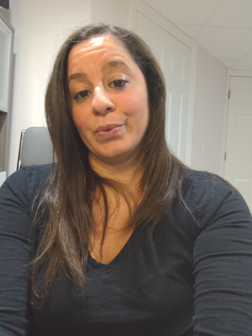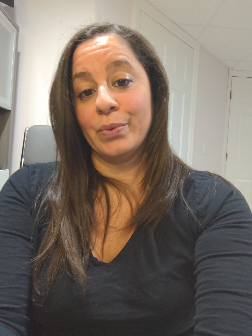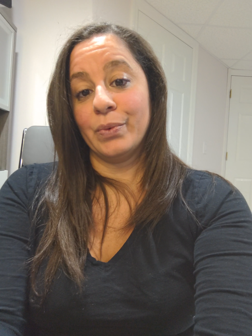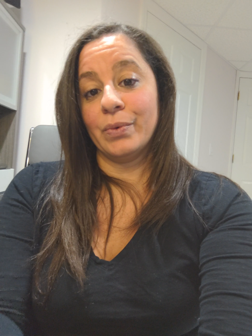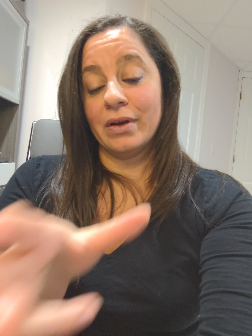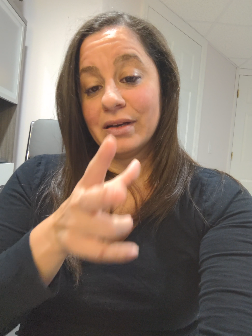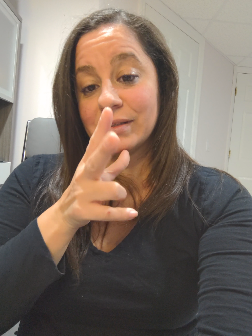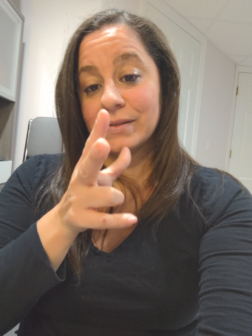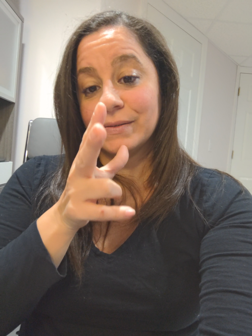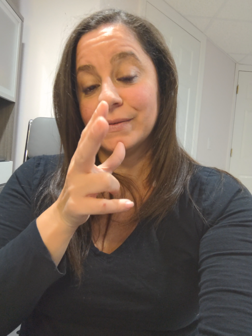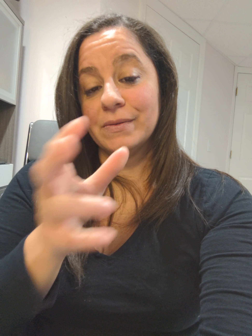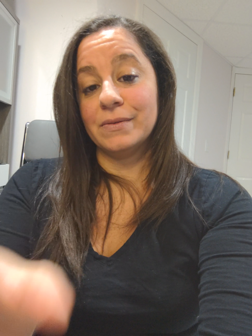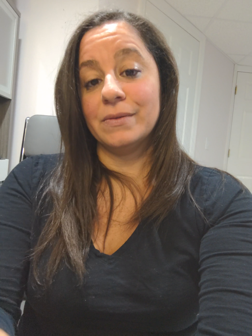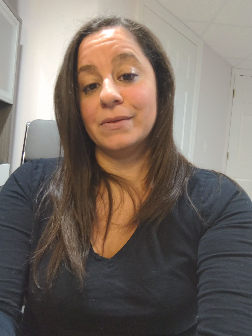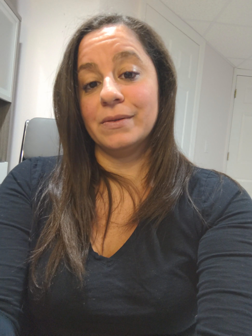hen